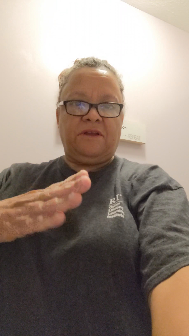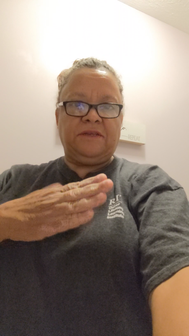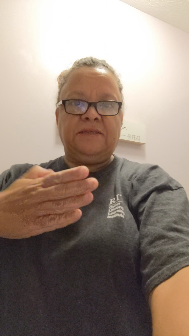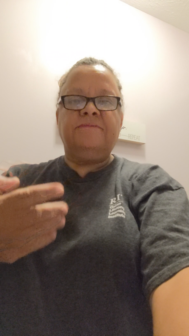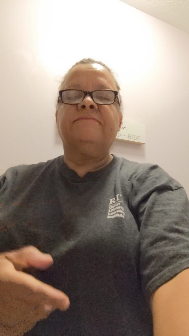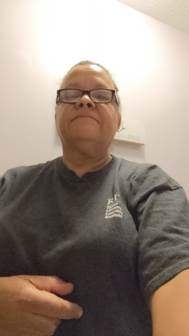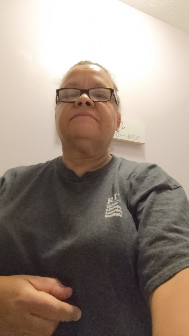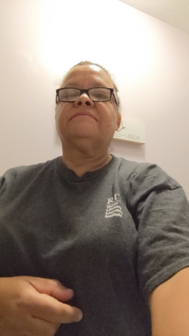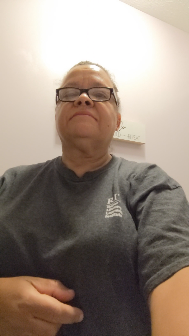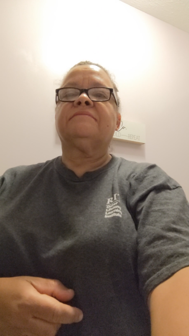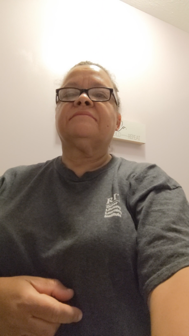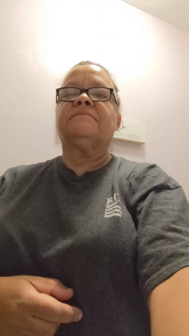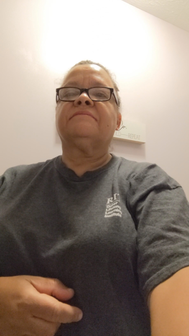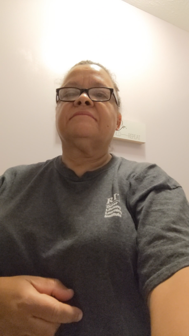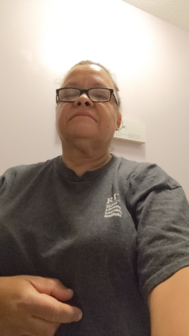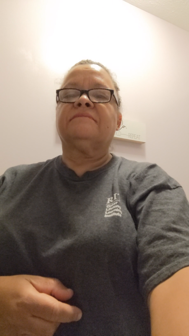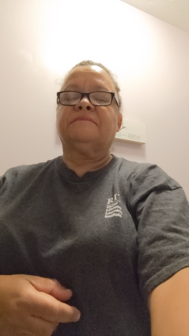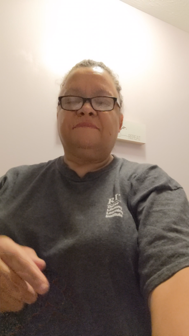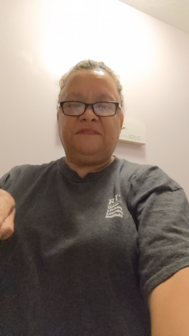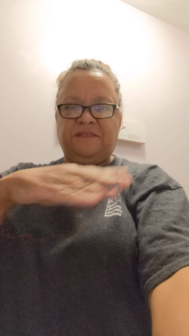kick